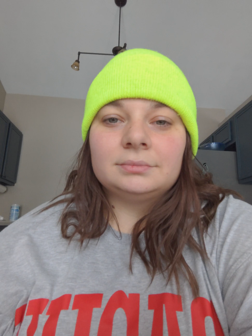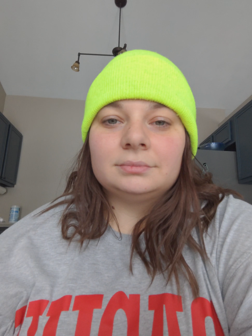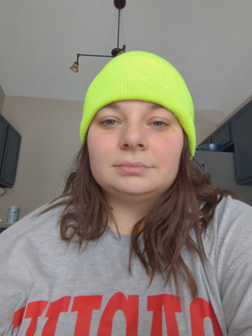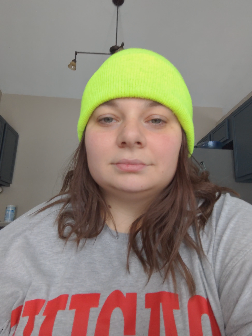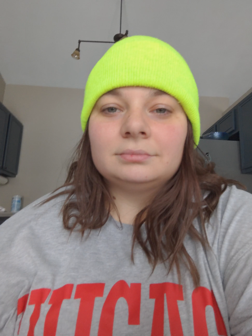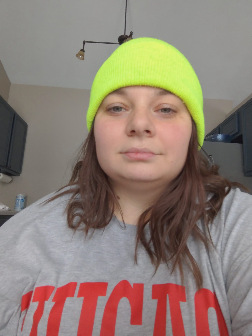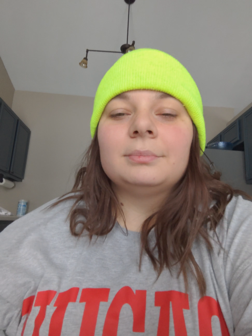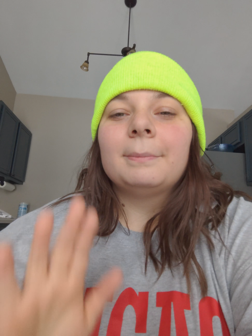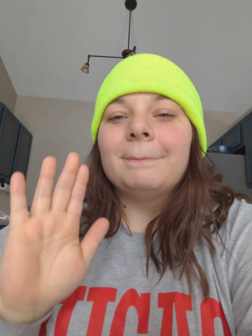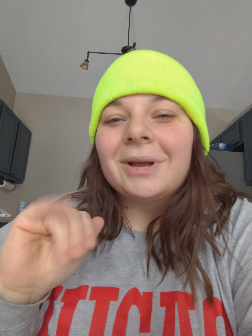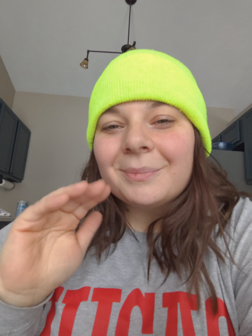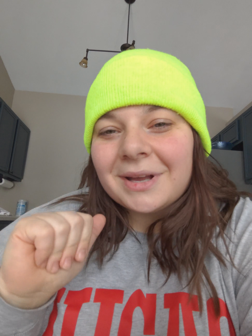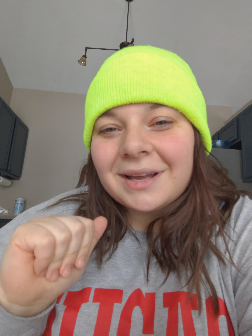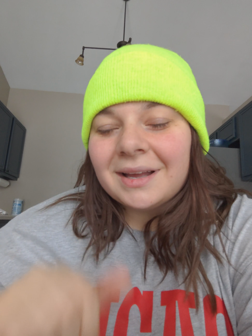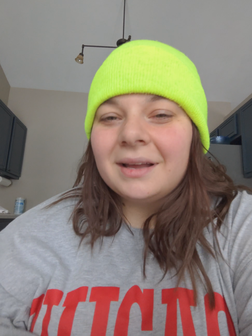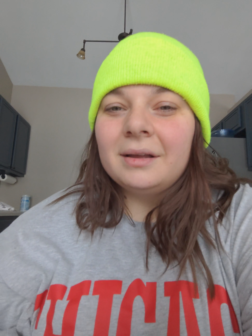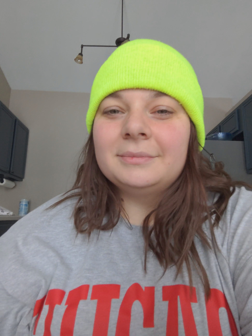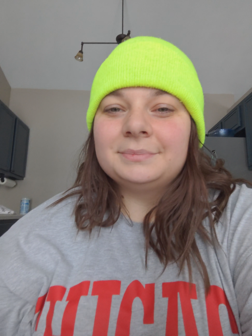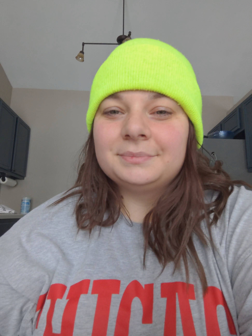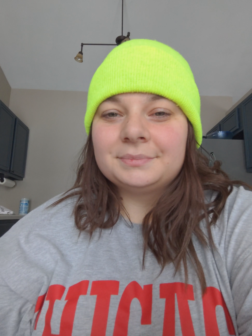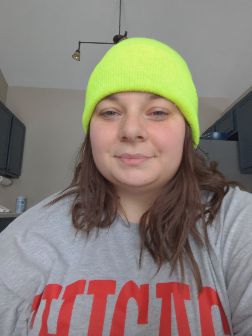bye